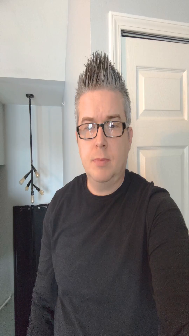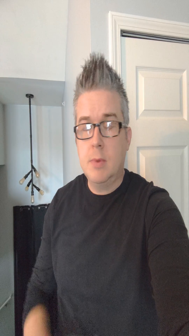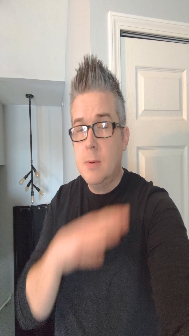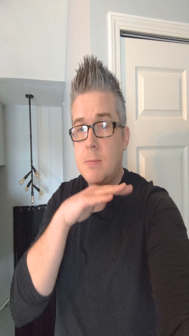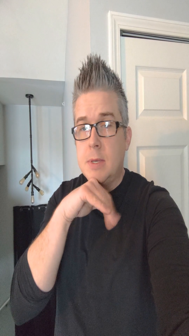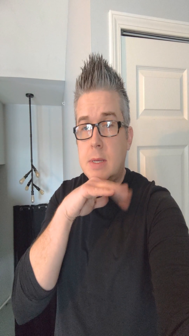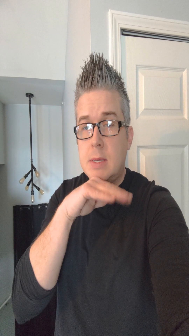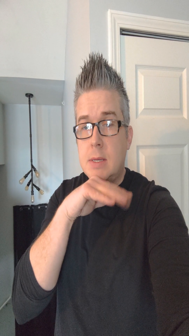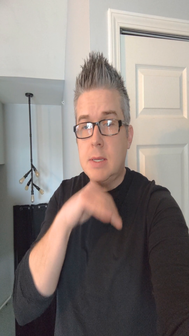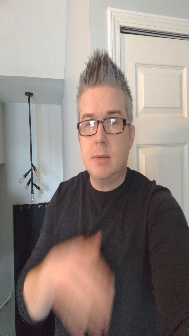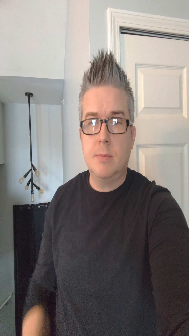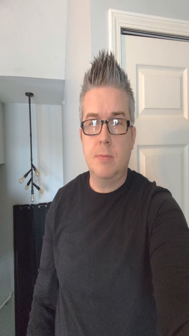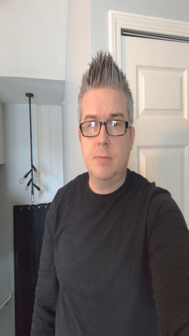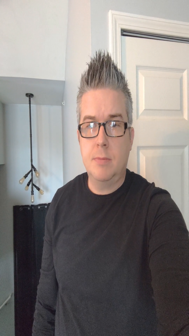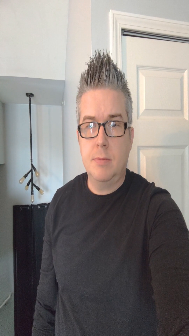pig